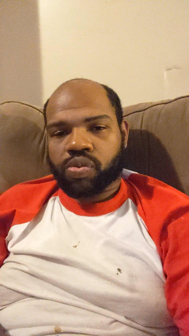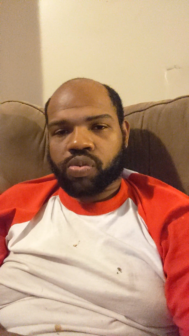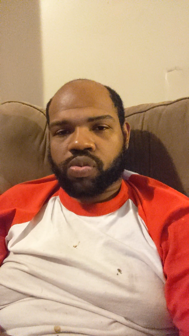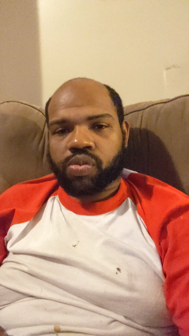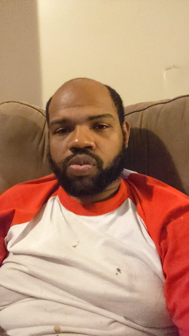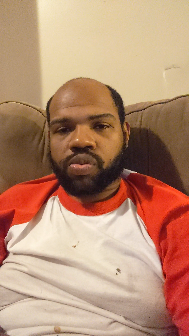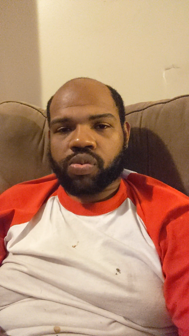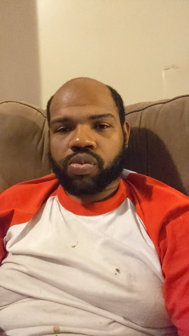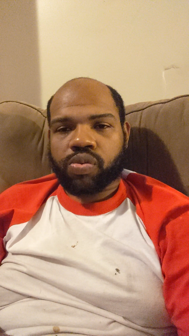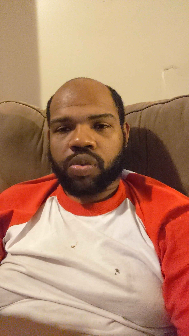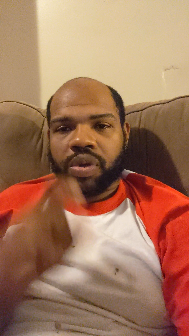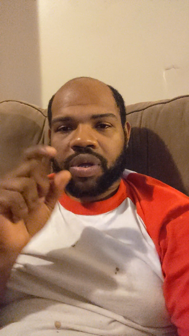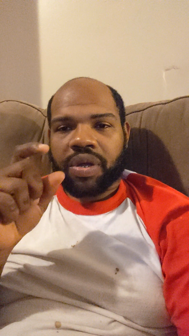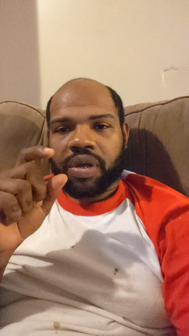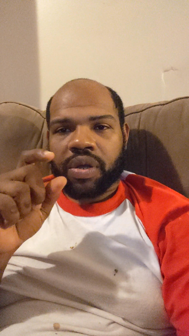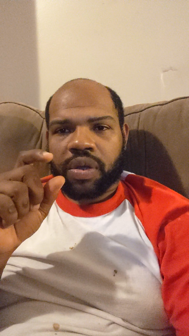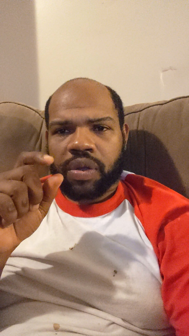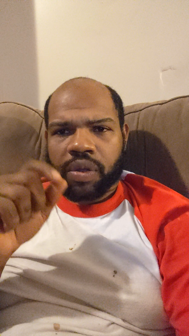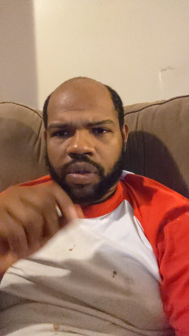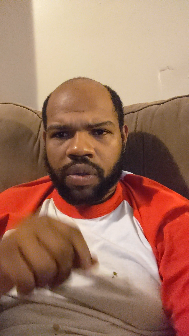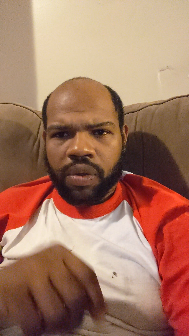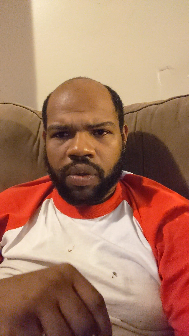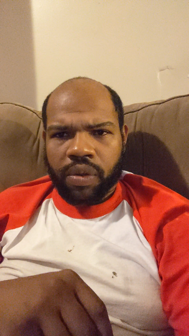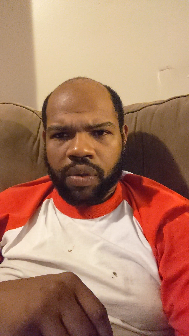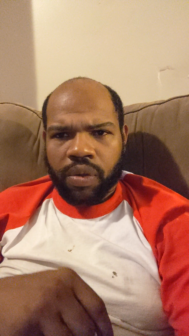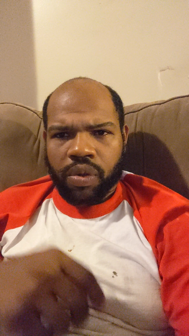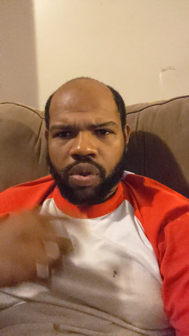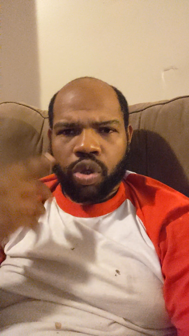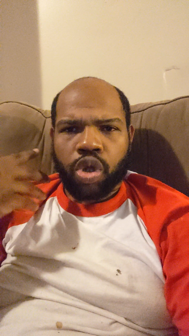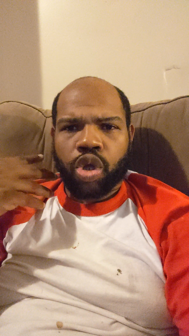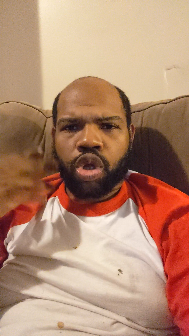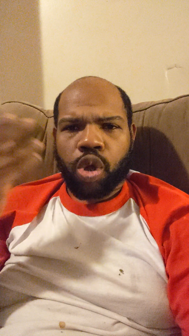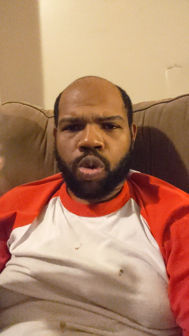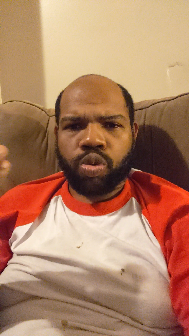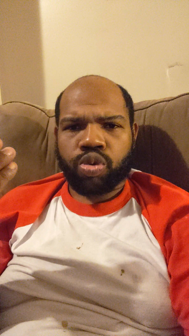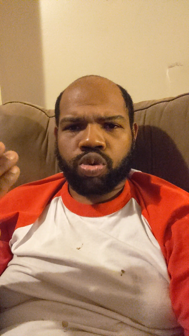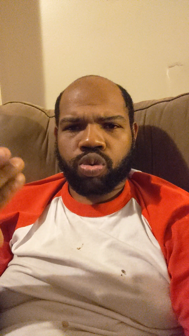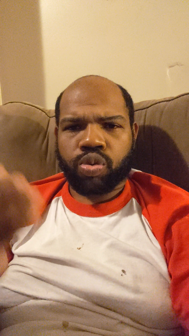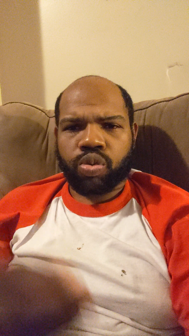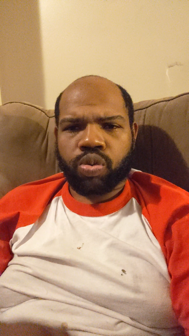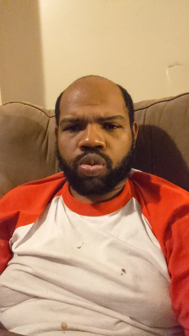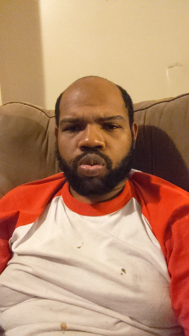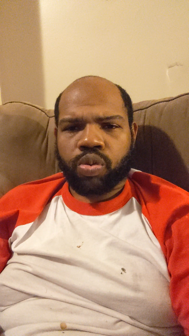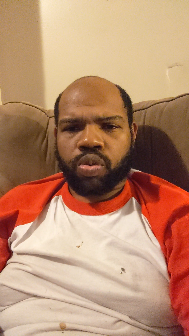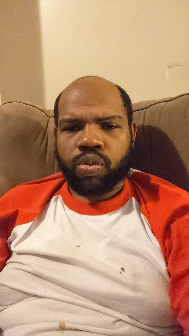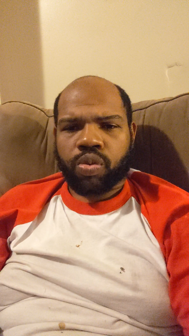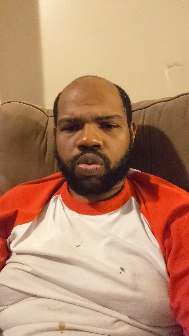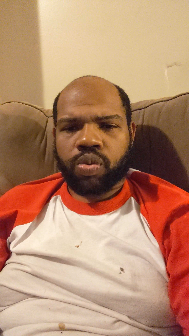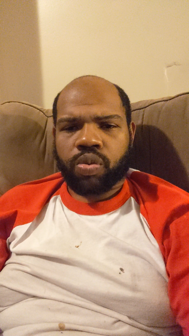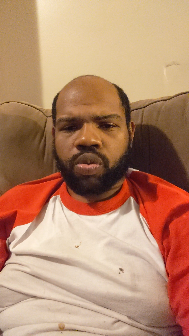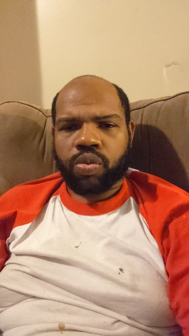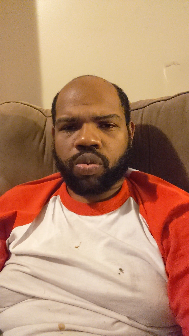got to